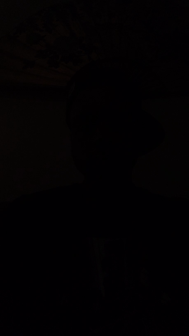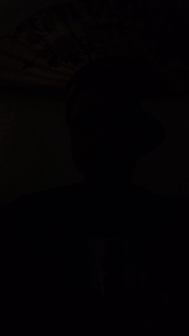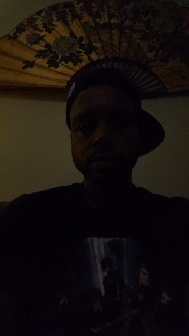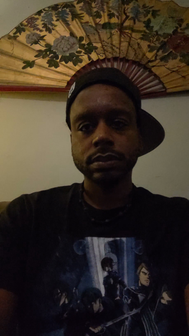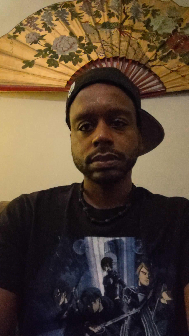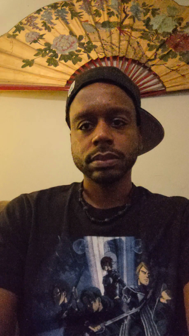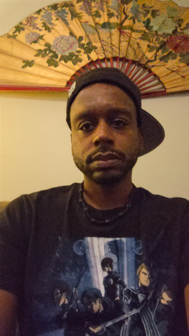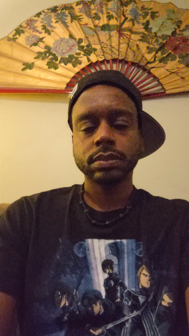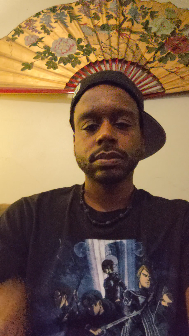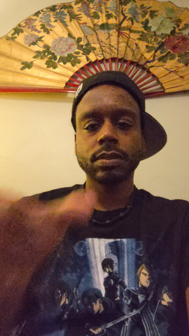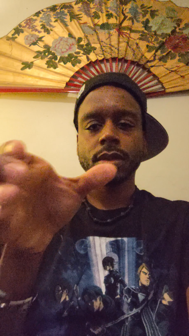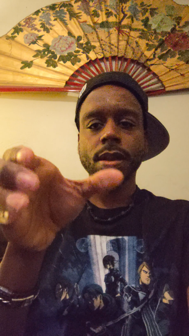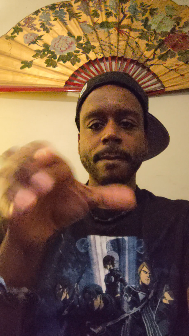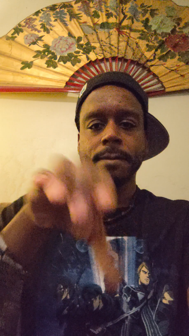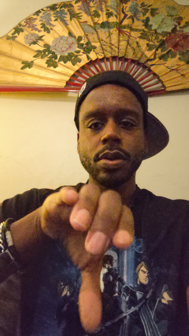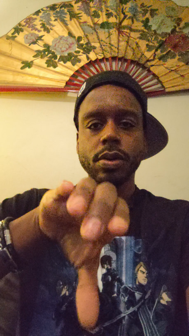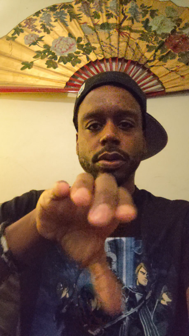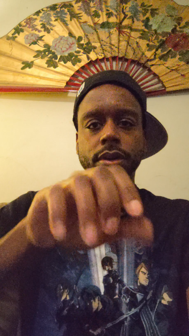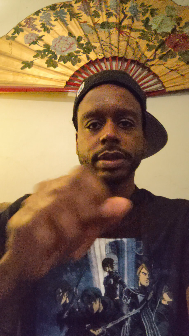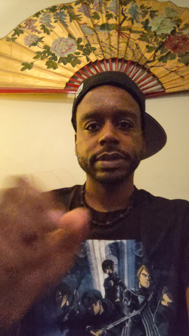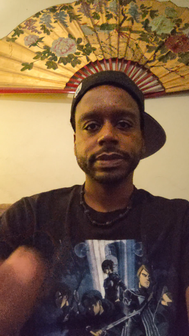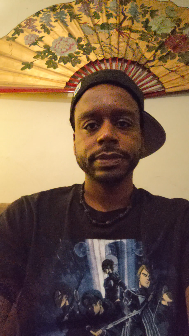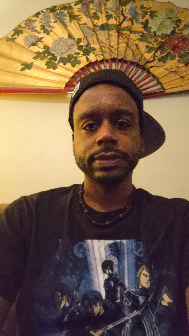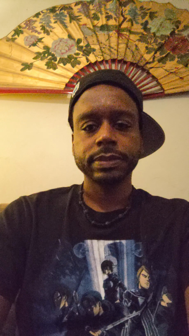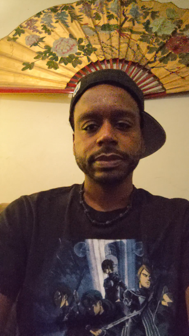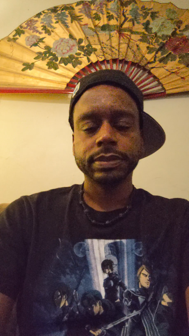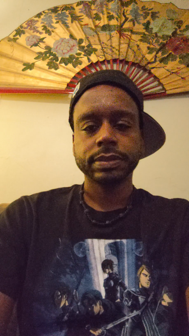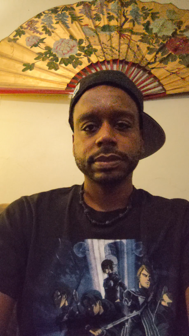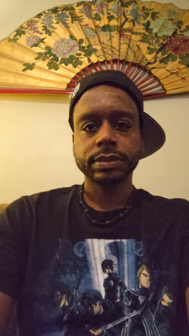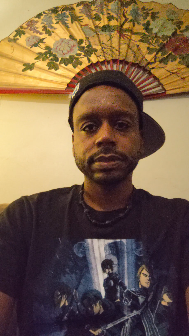pour